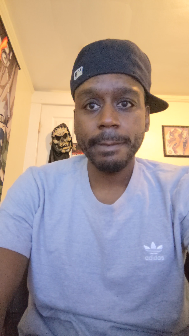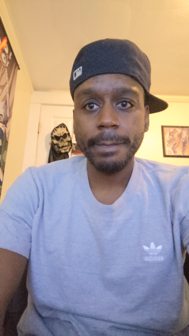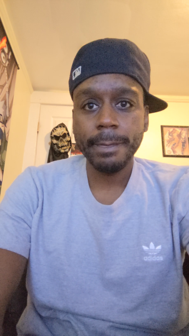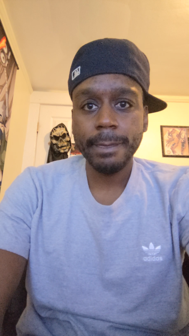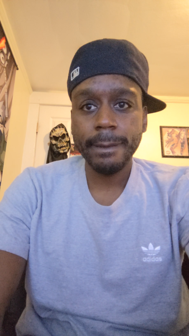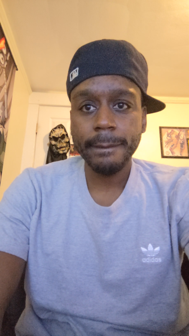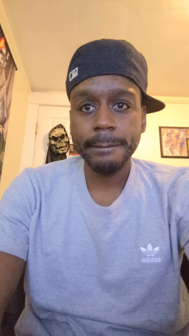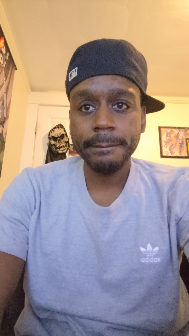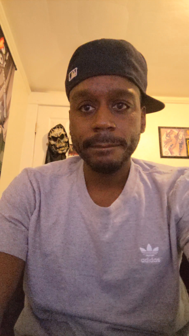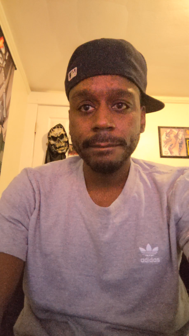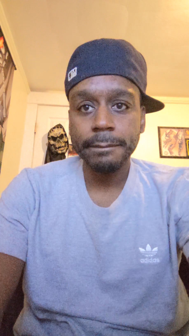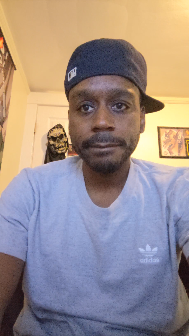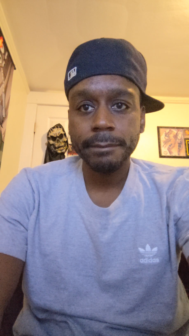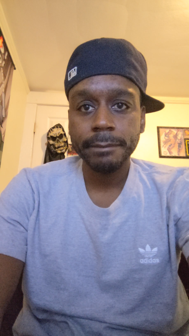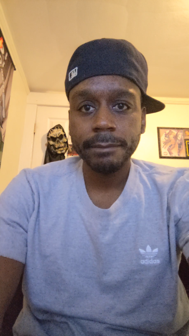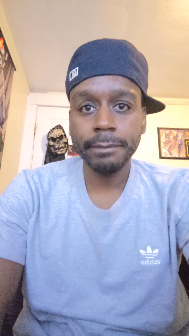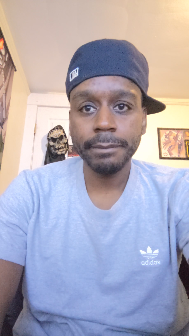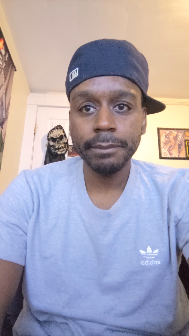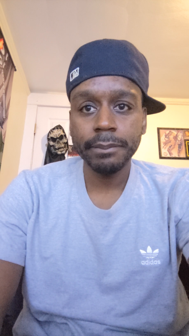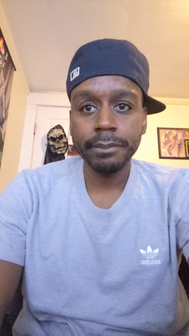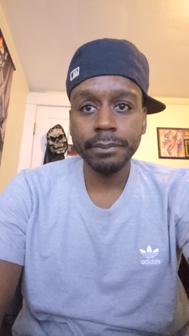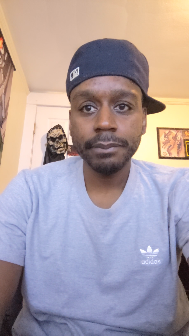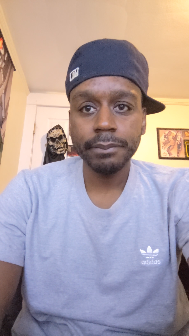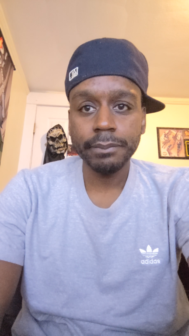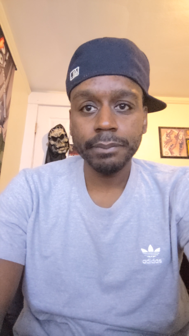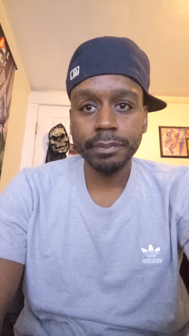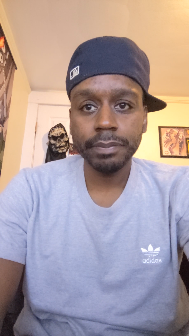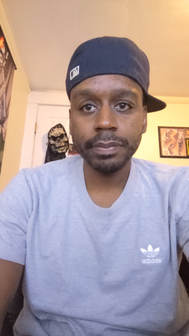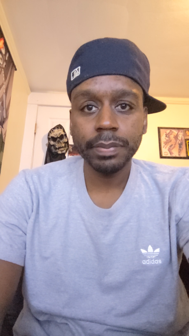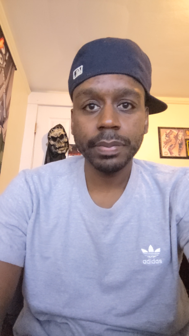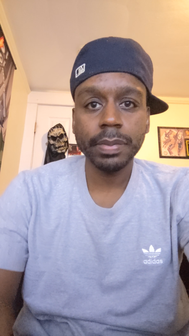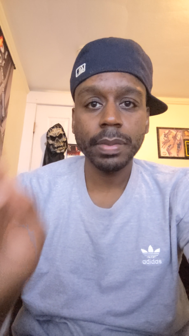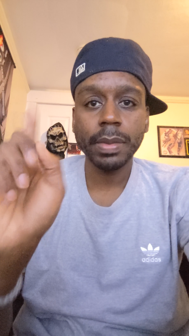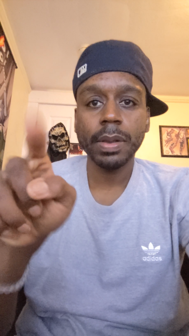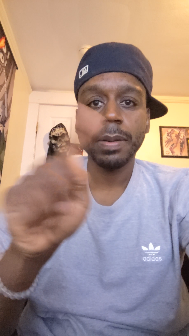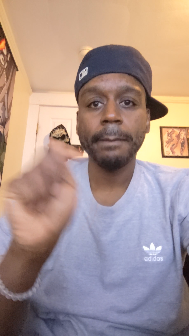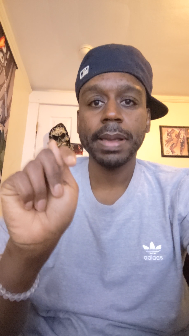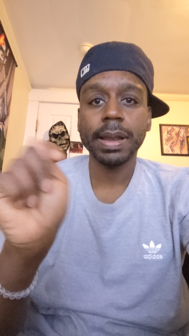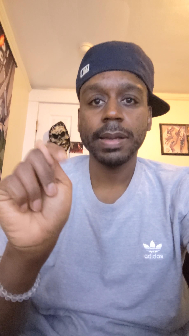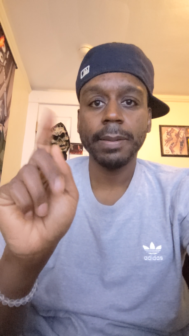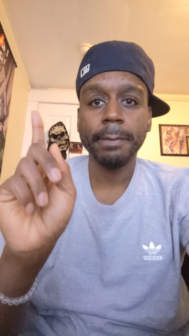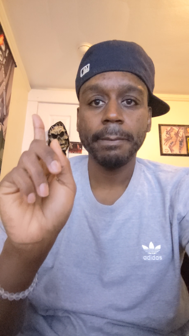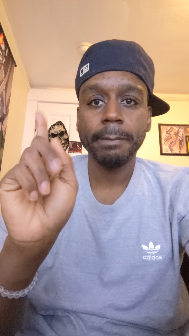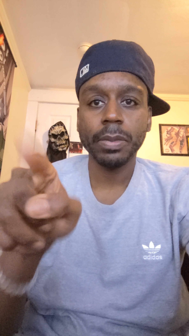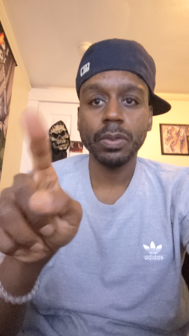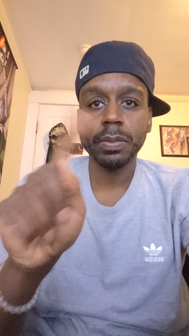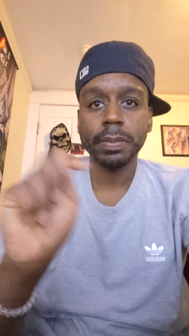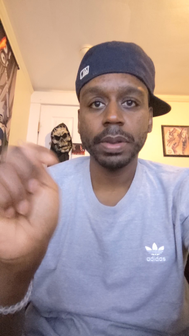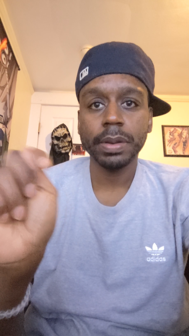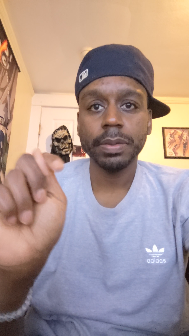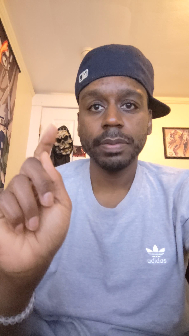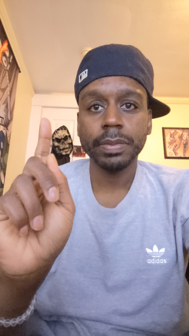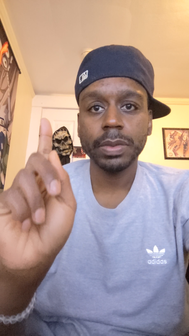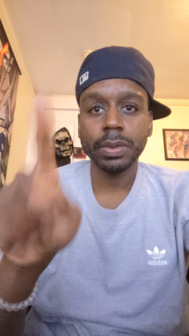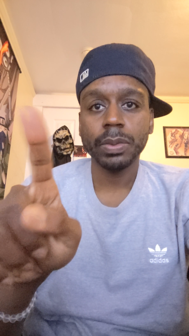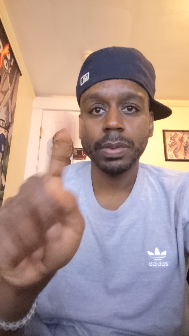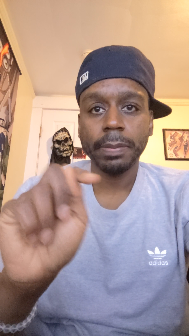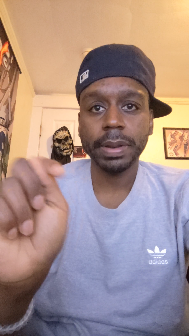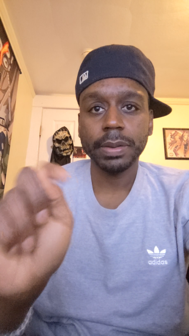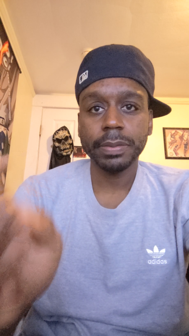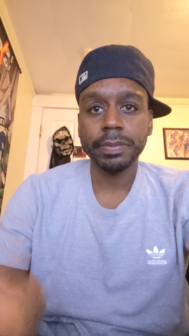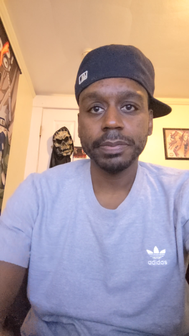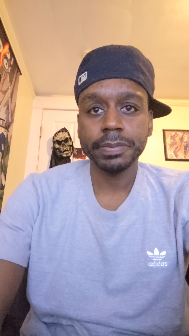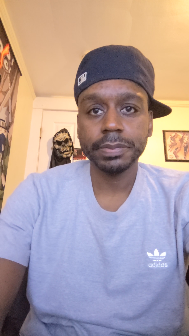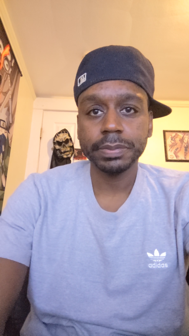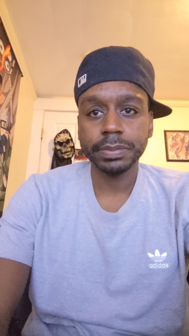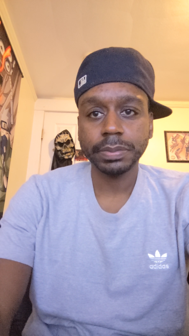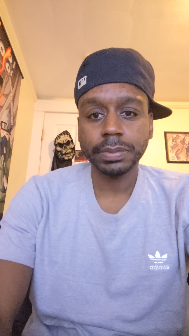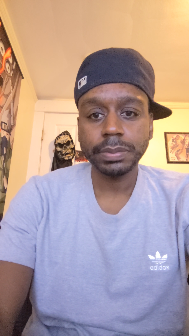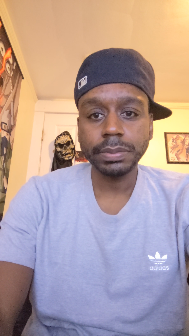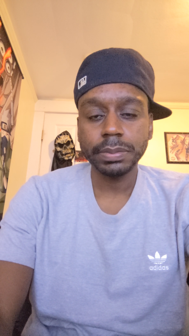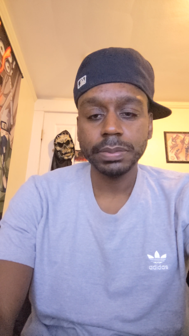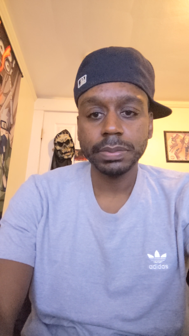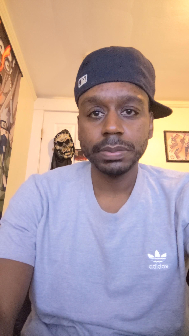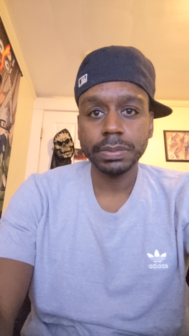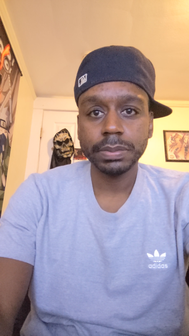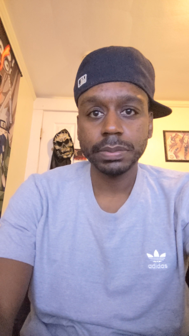go potty